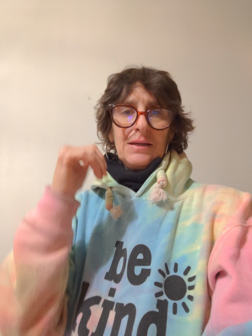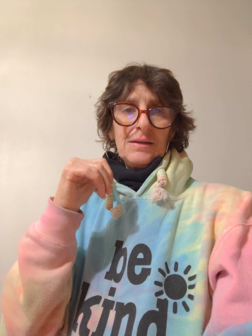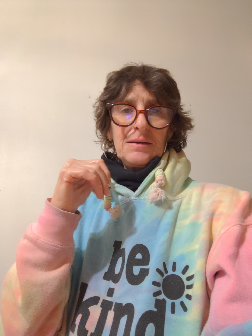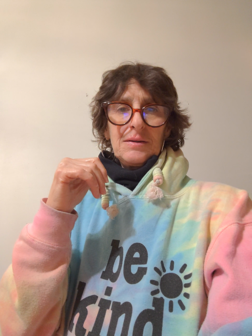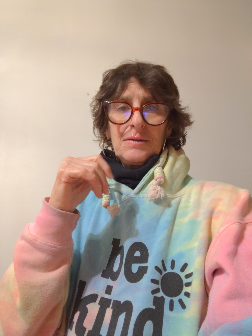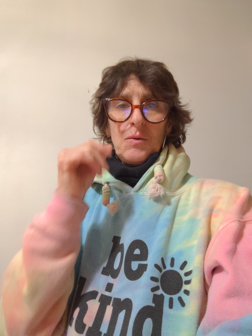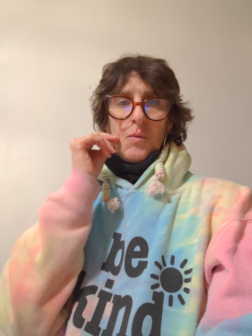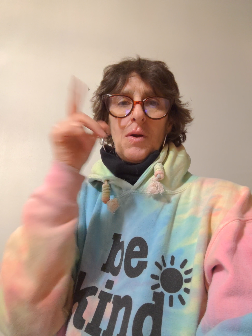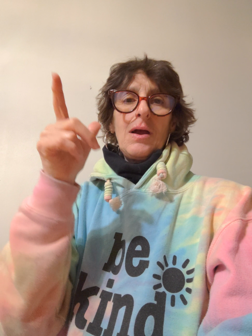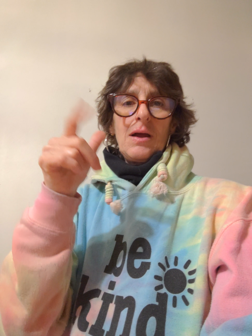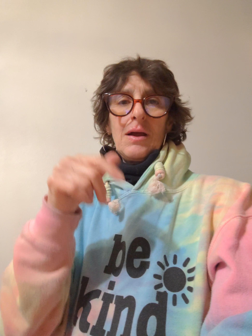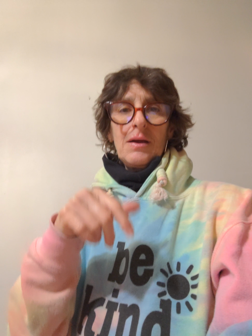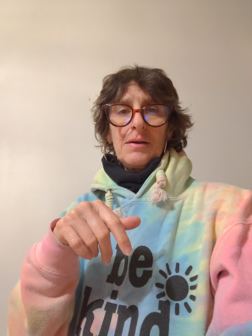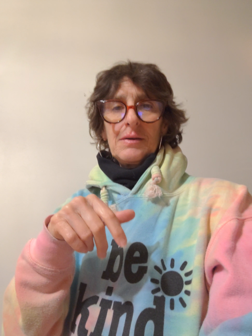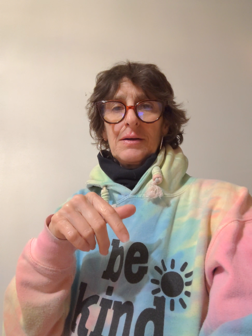wake